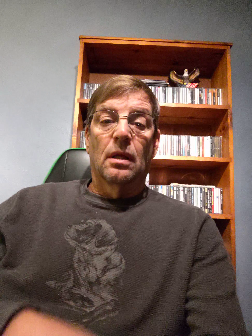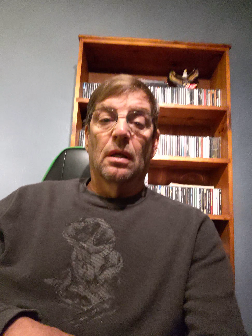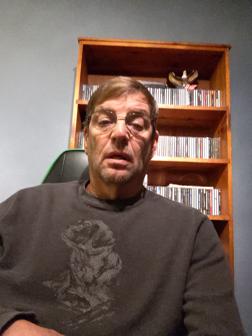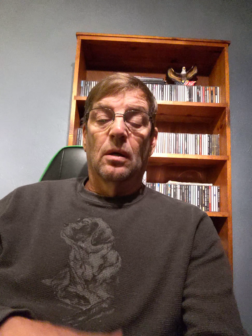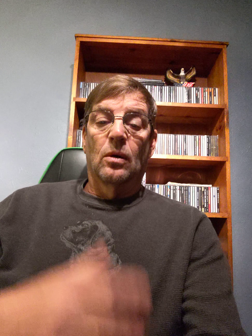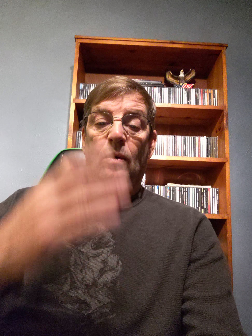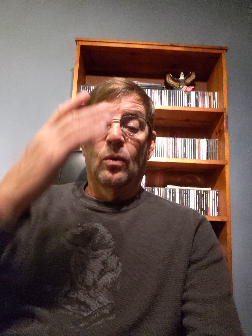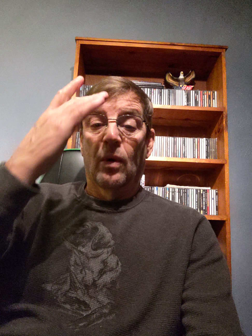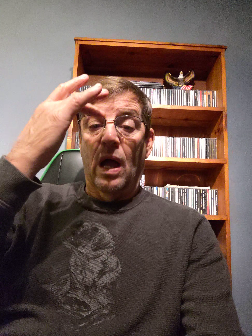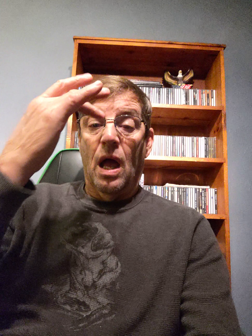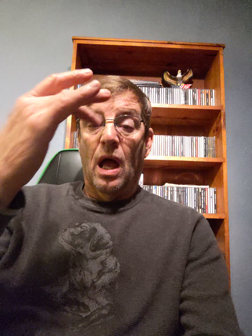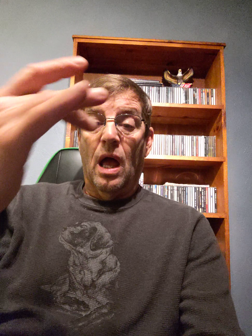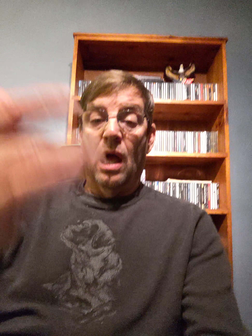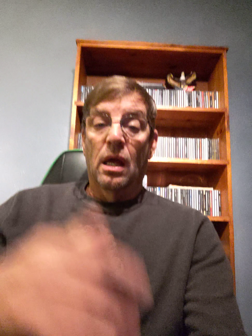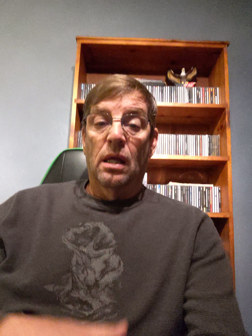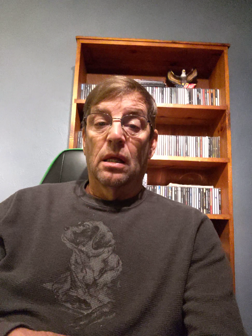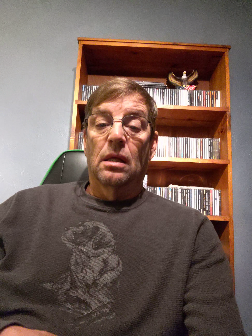why